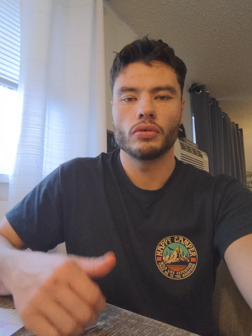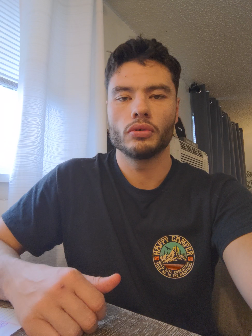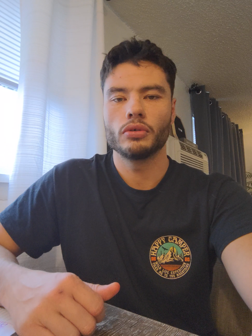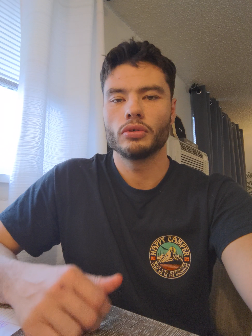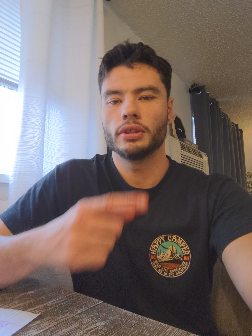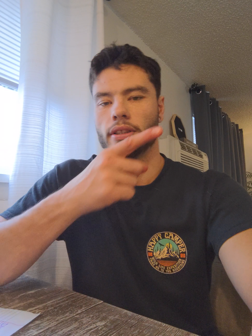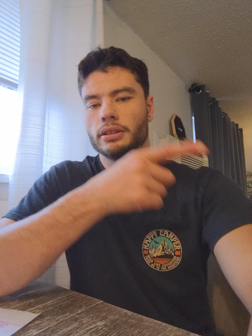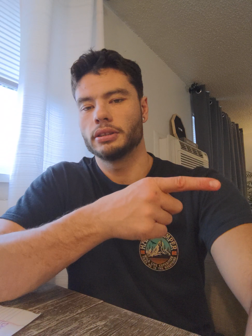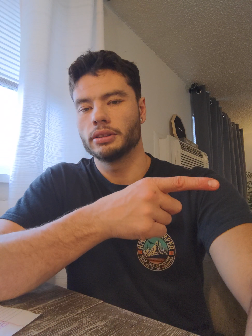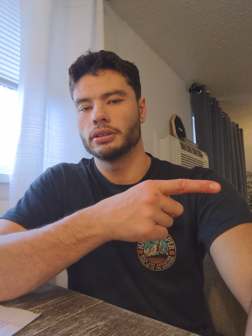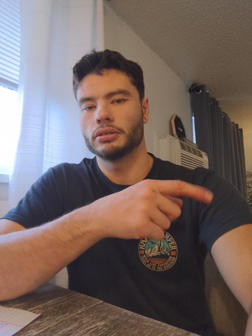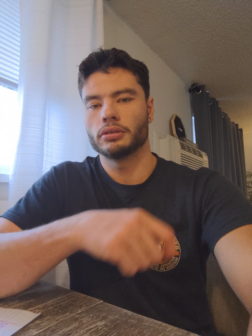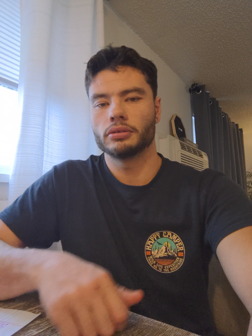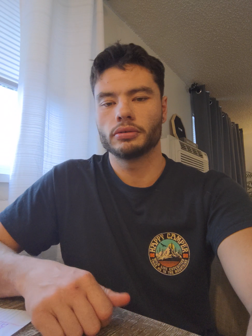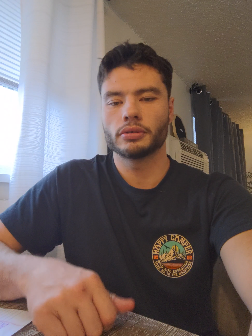he/she/it